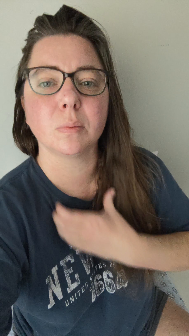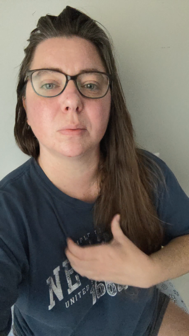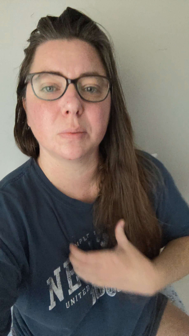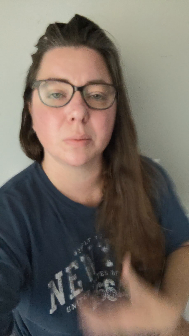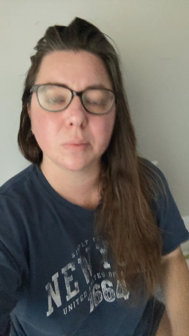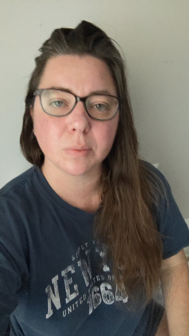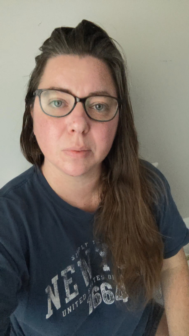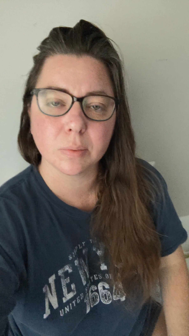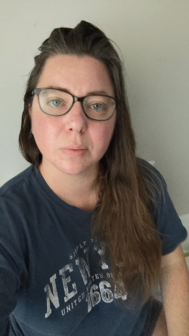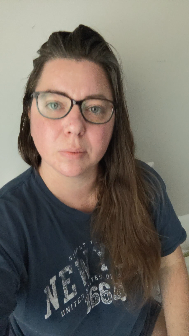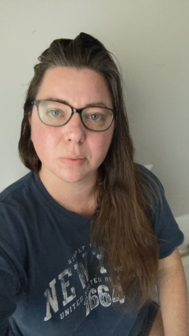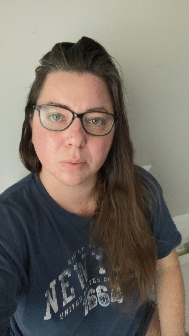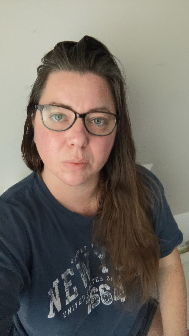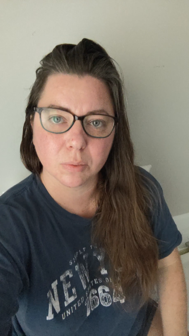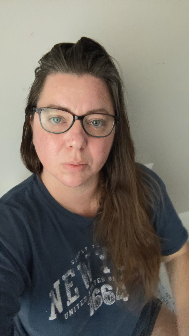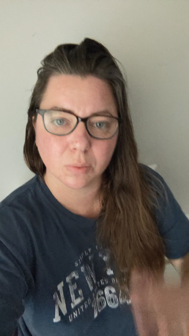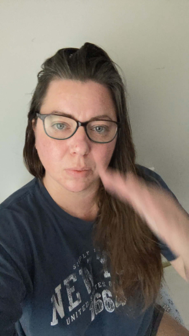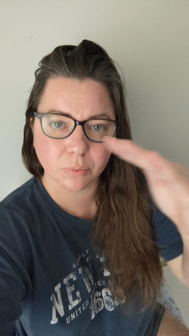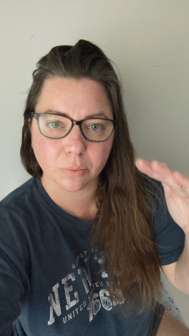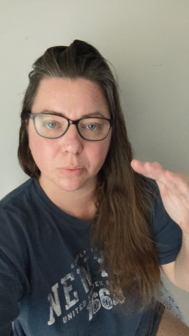roof